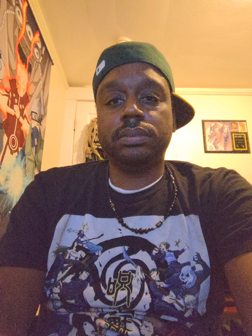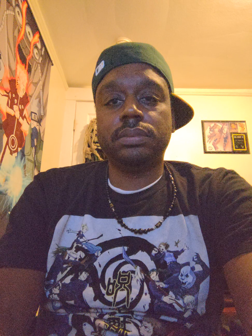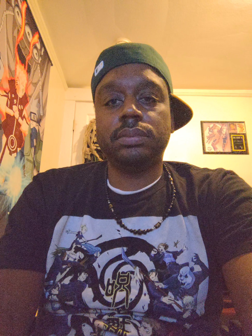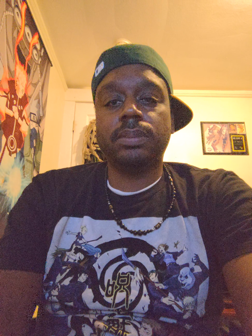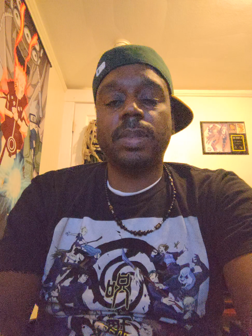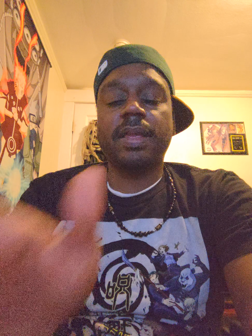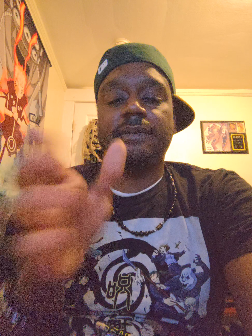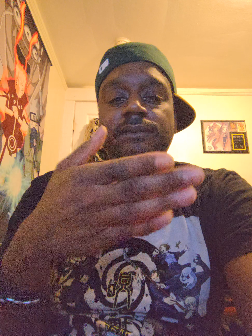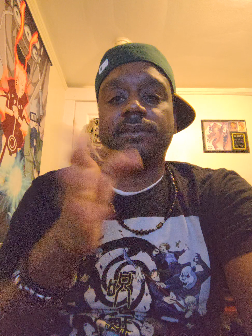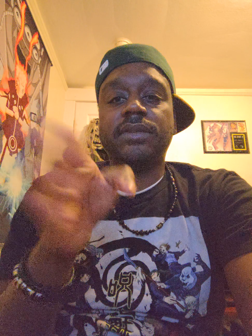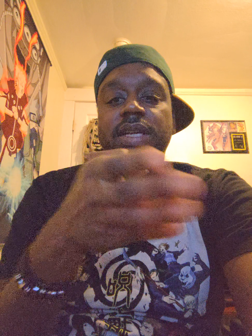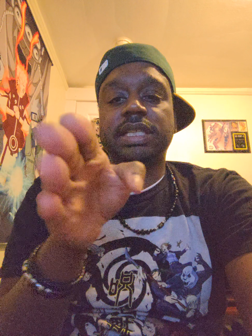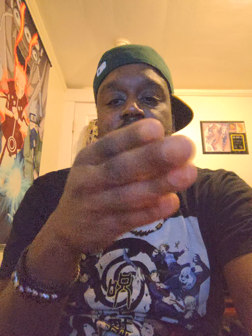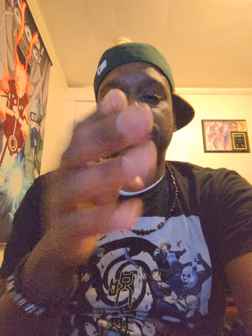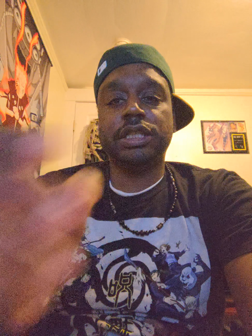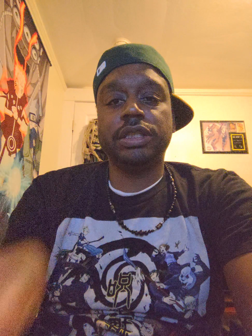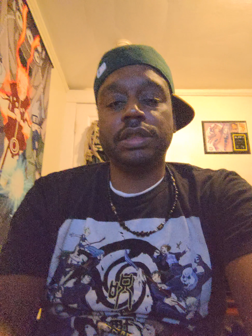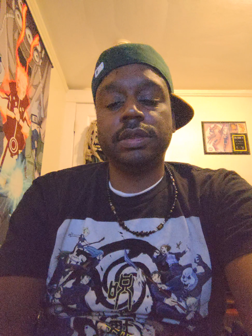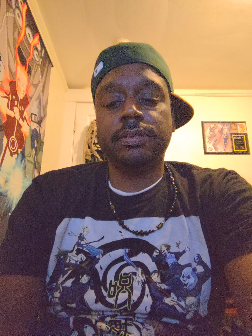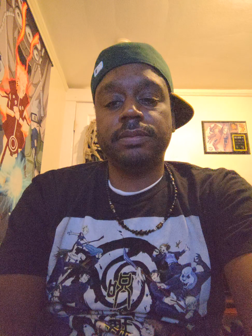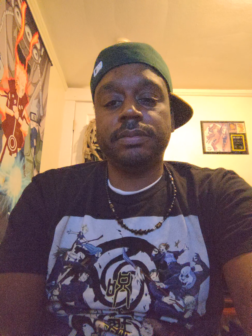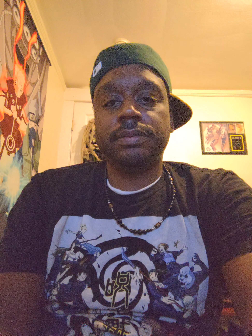fish